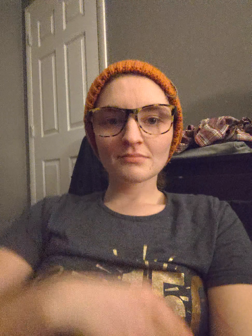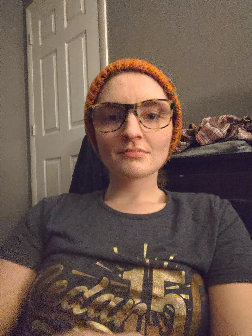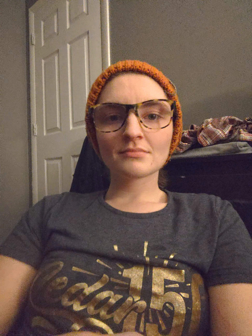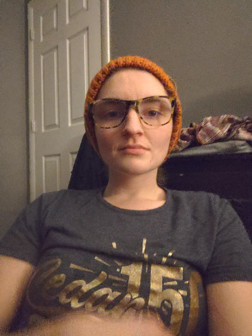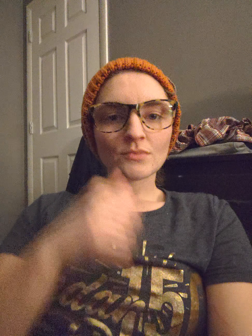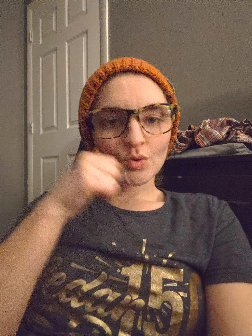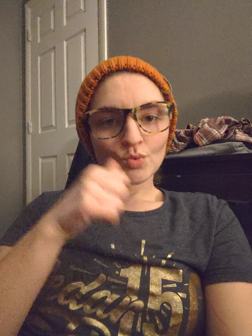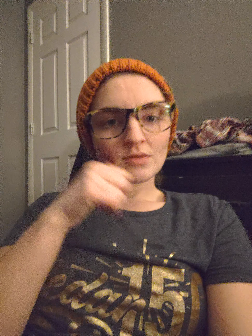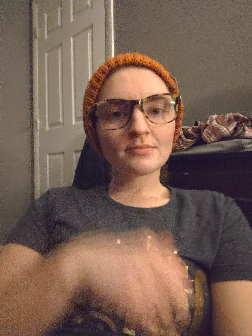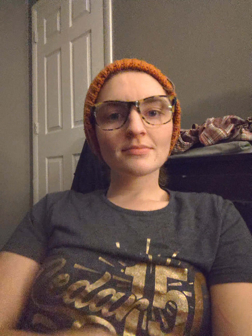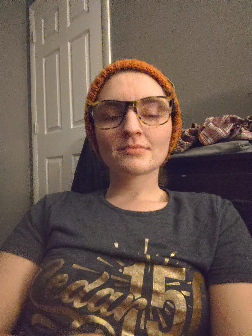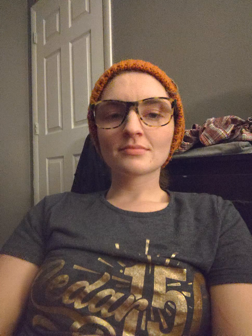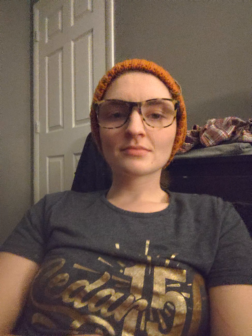girl